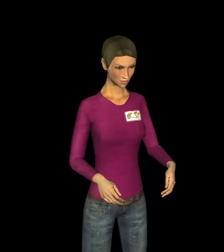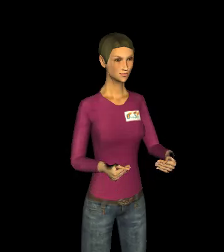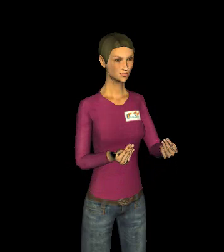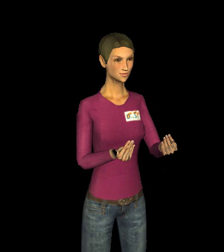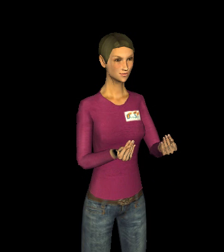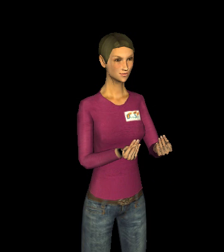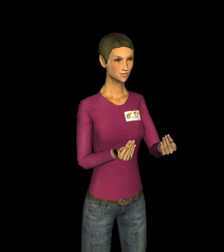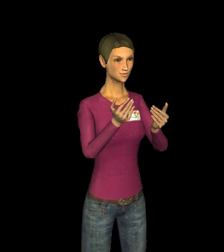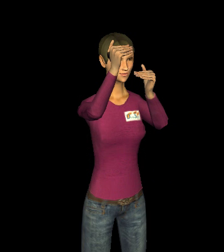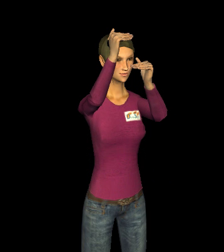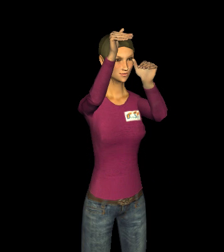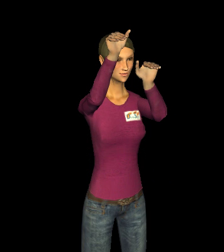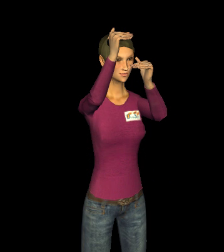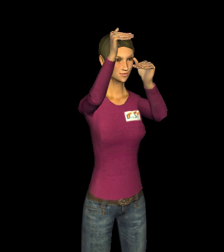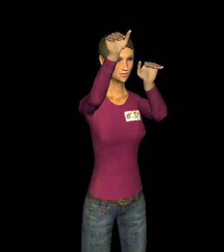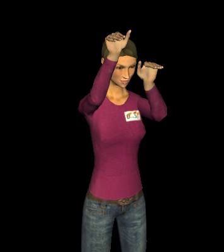أجنبي